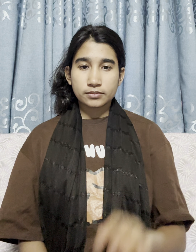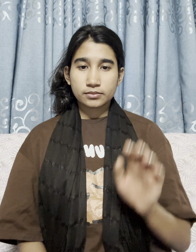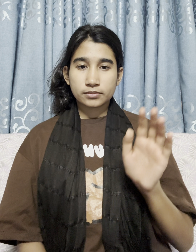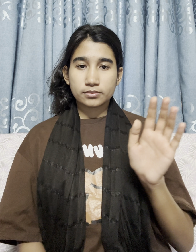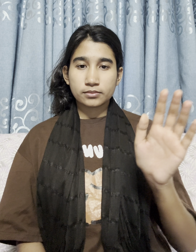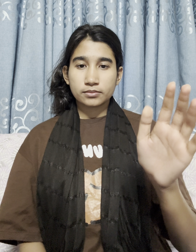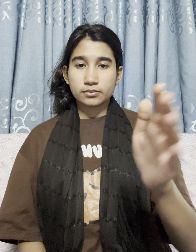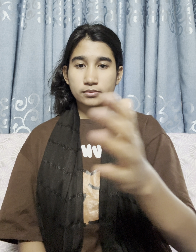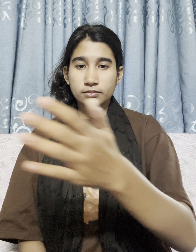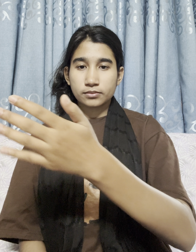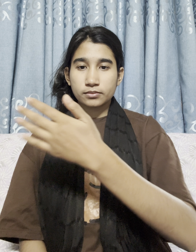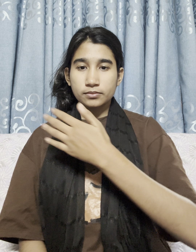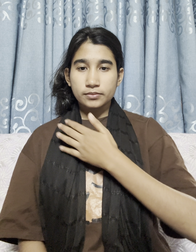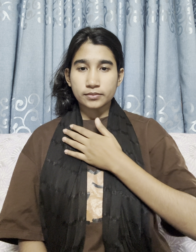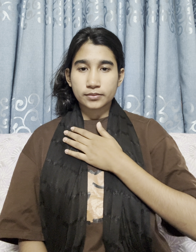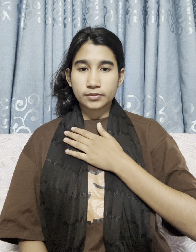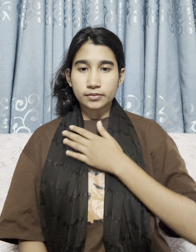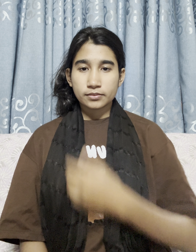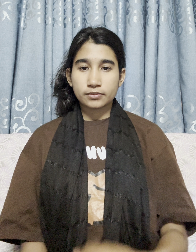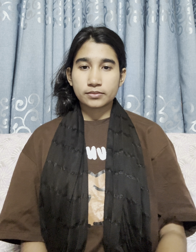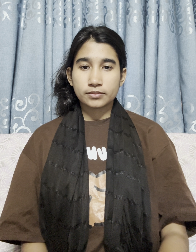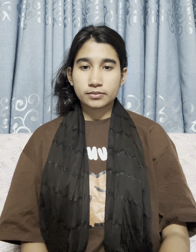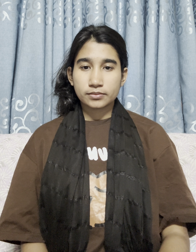আমরা